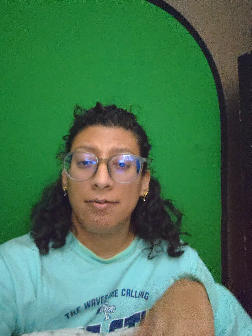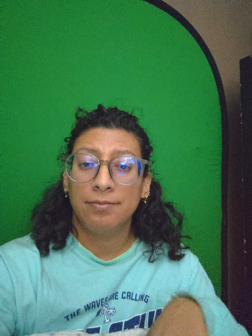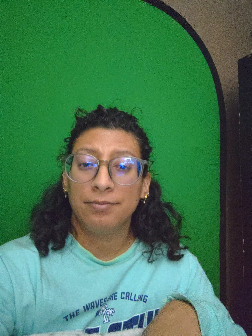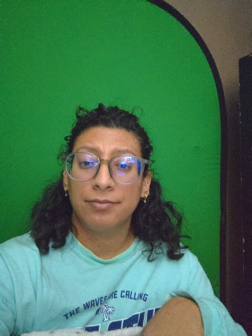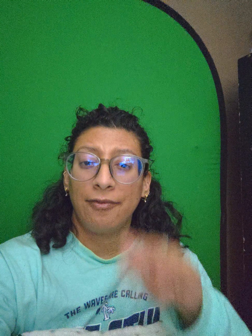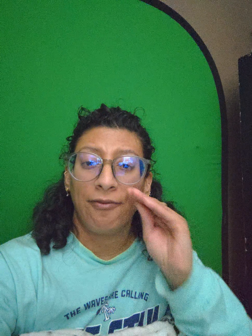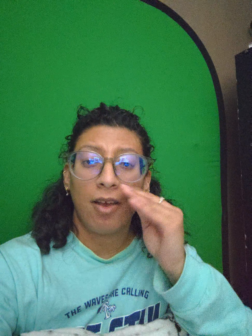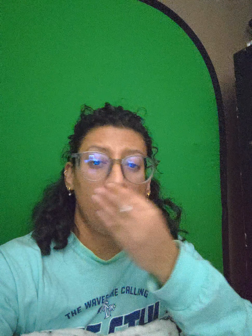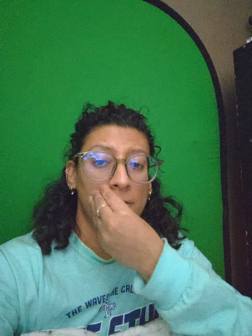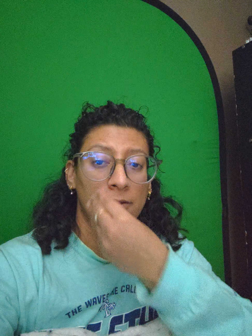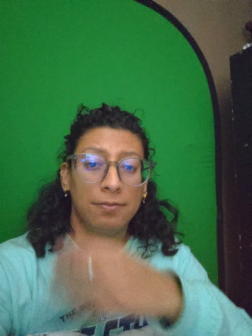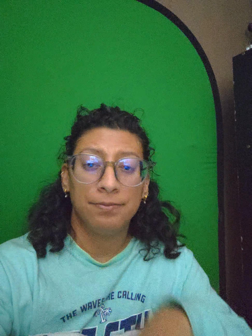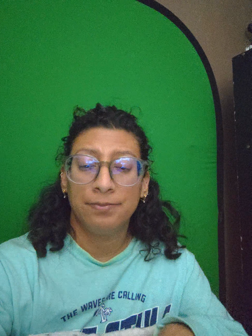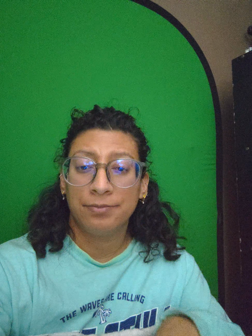flower